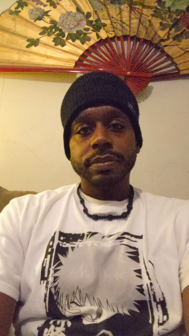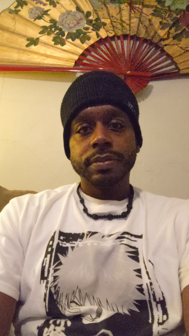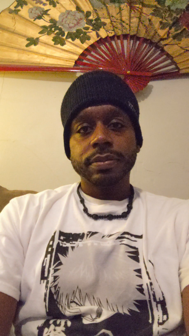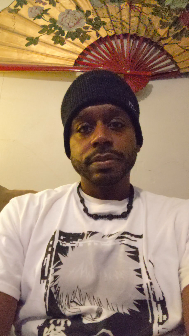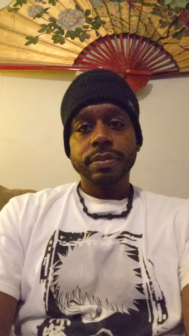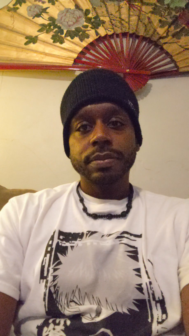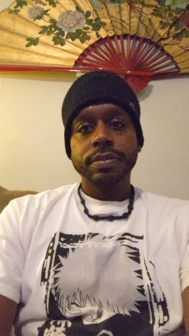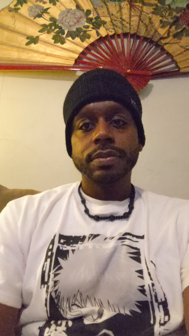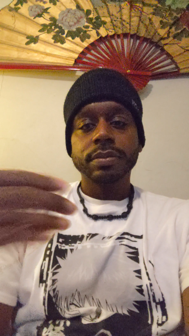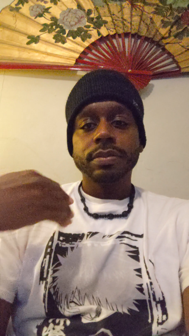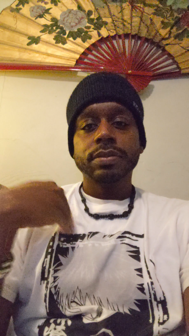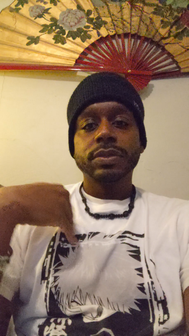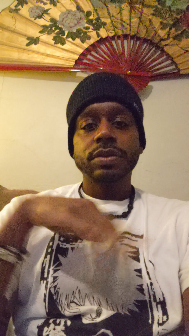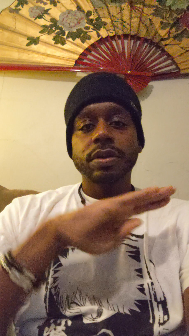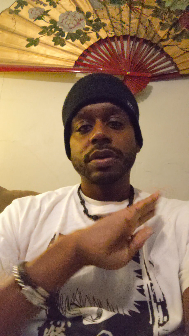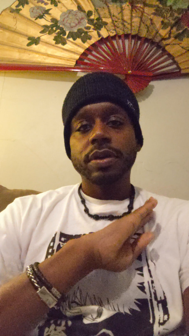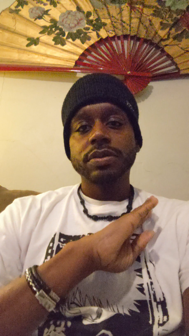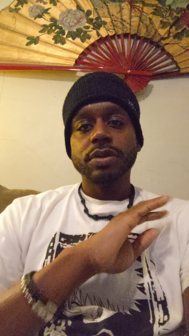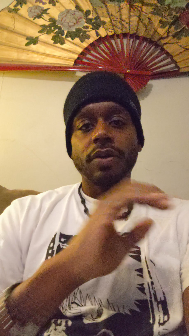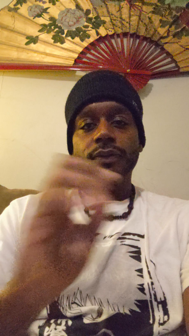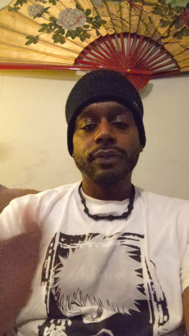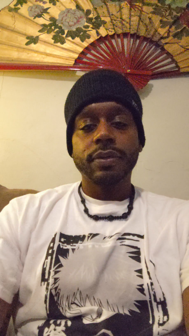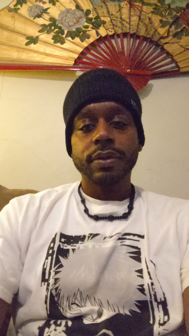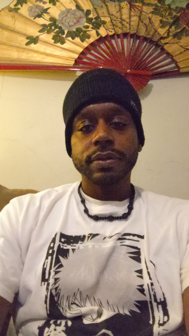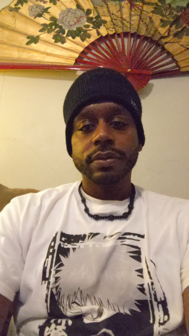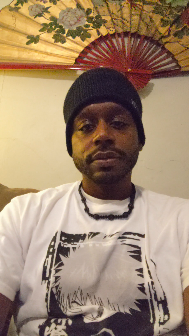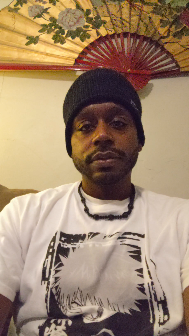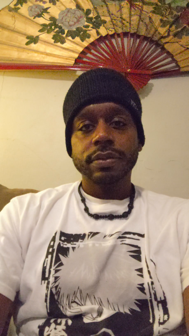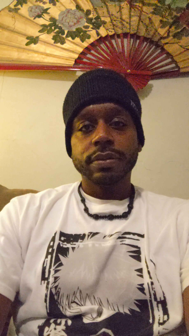scarf